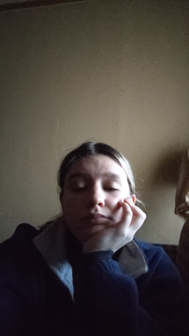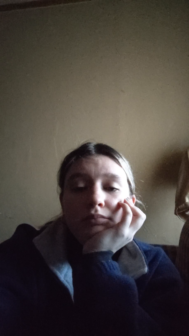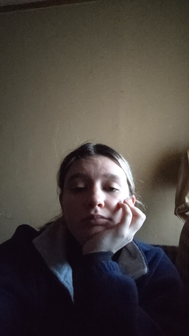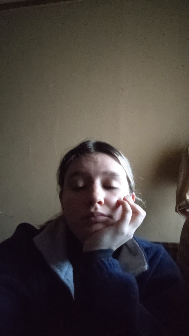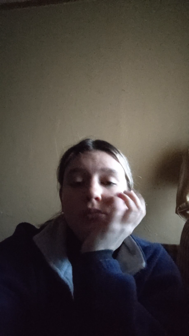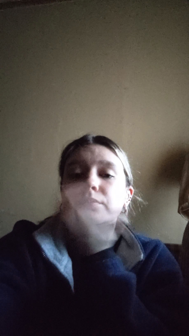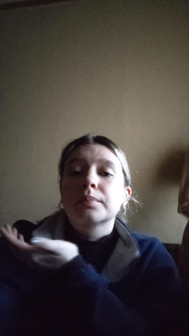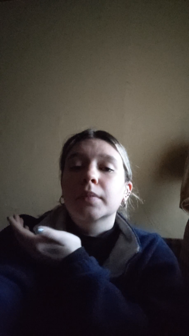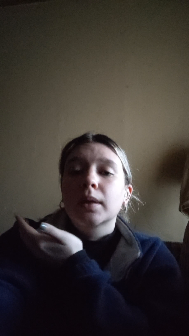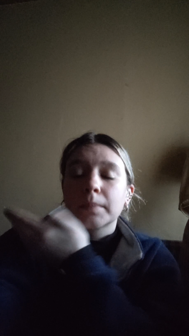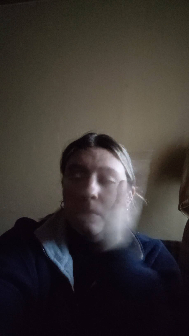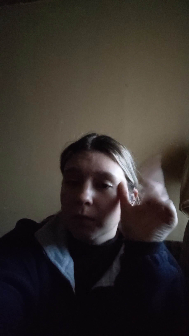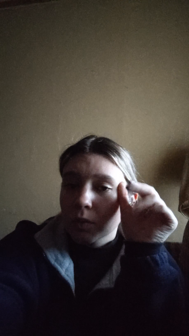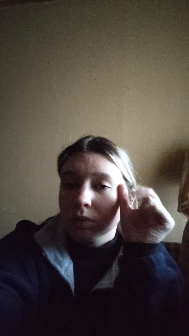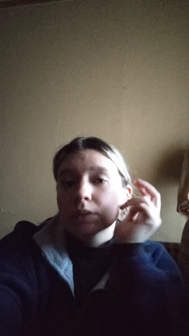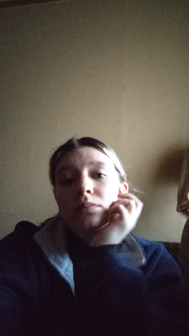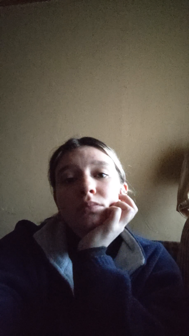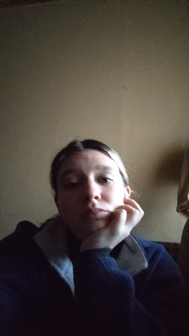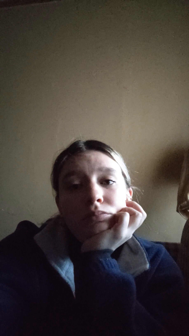pony